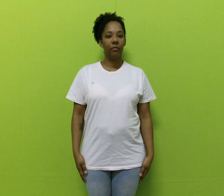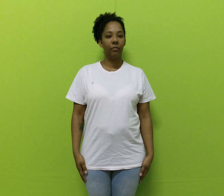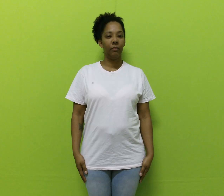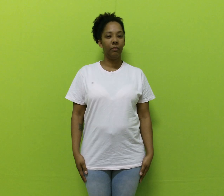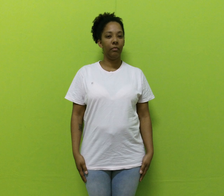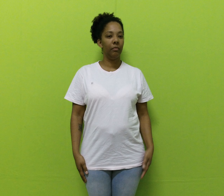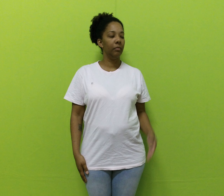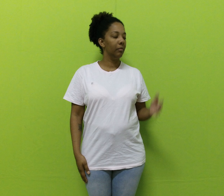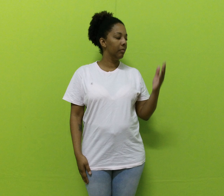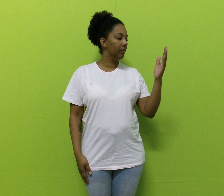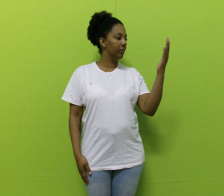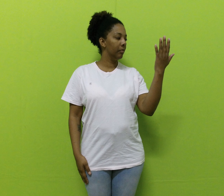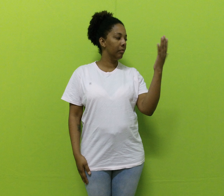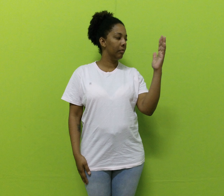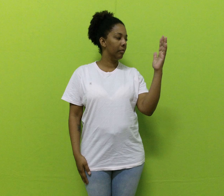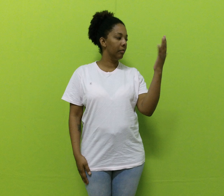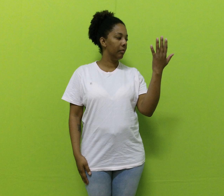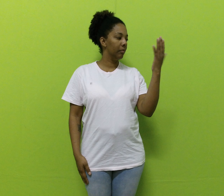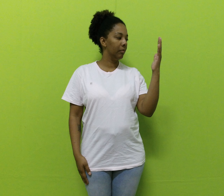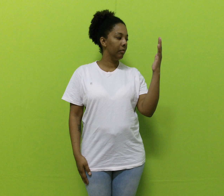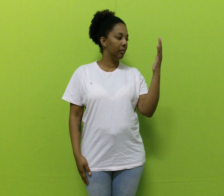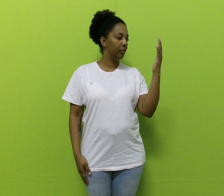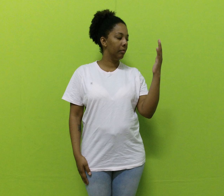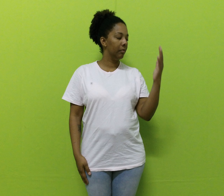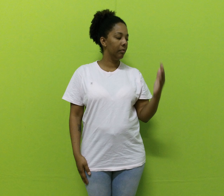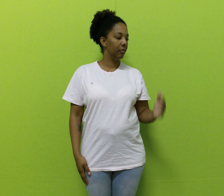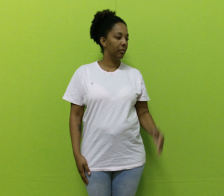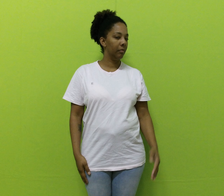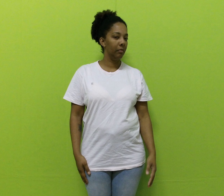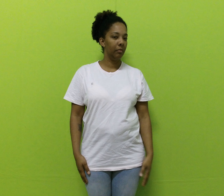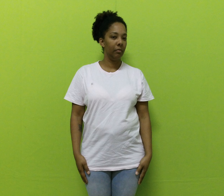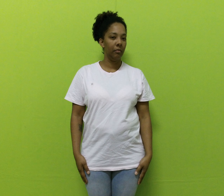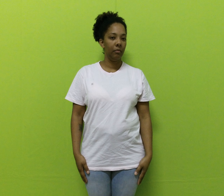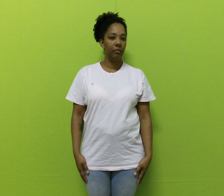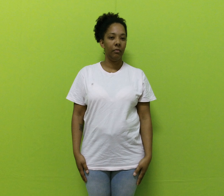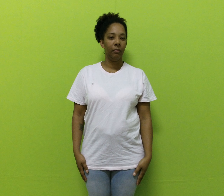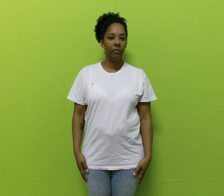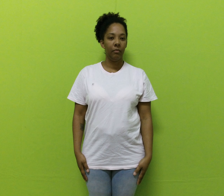espelho